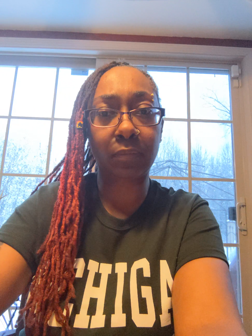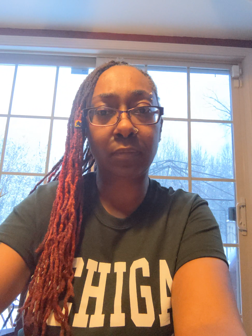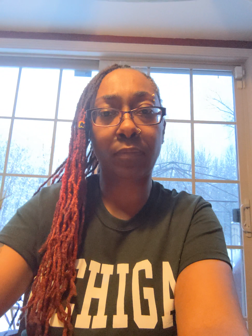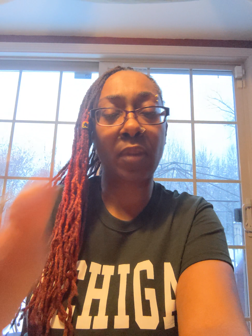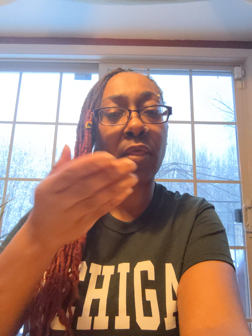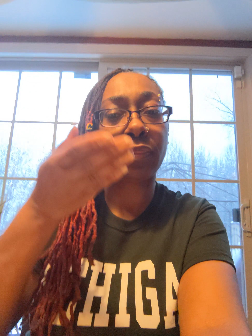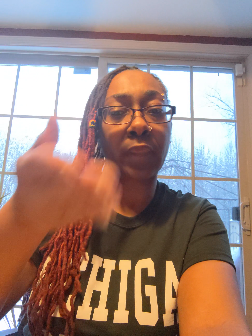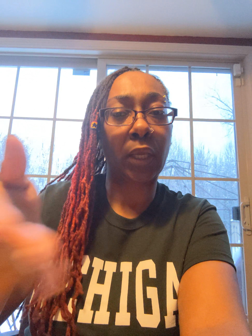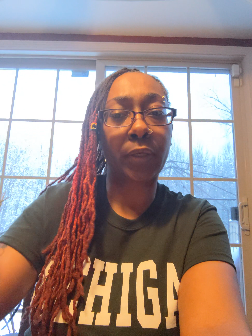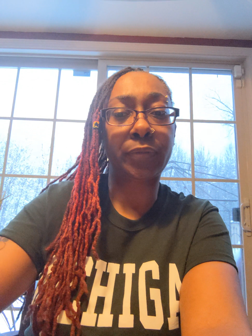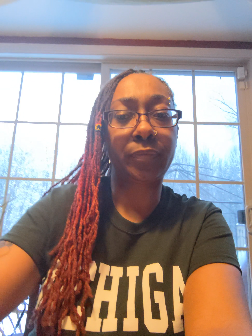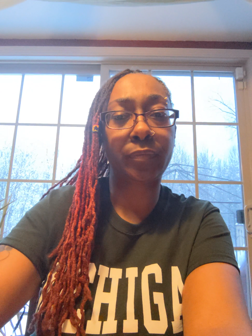there